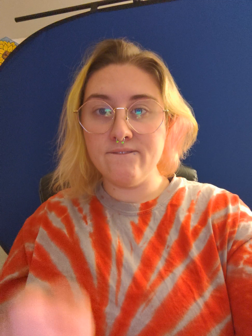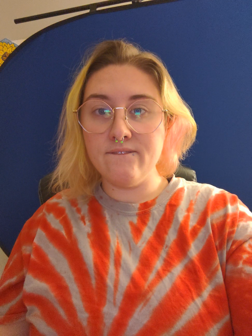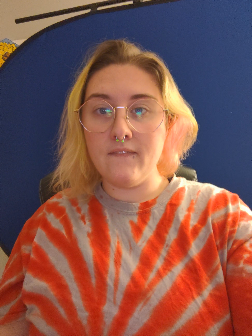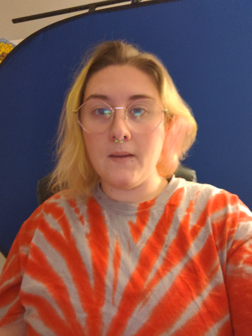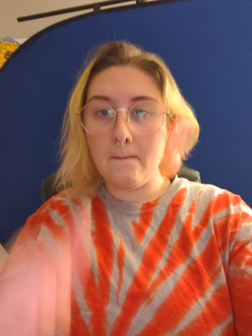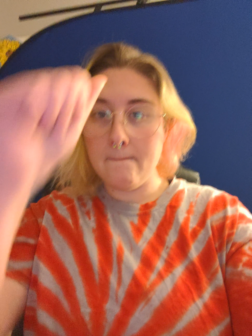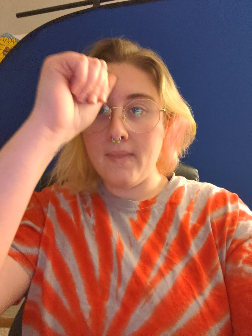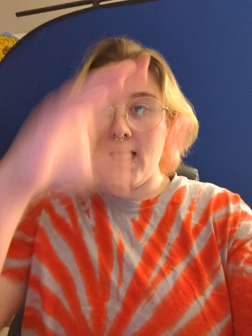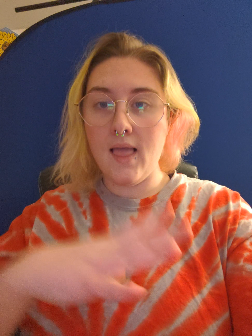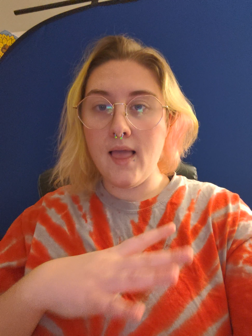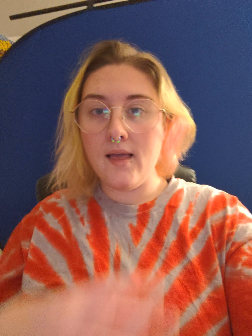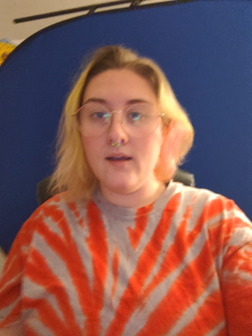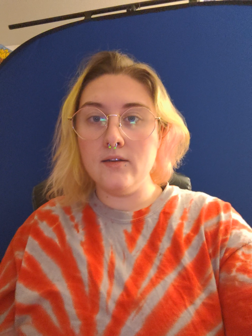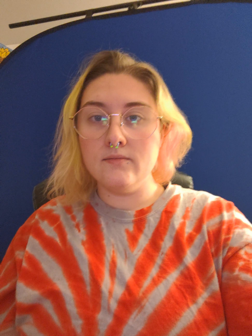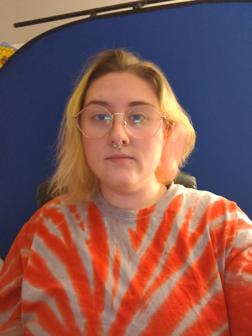man